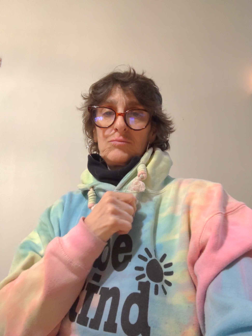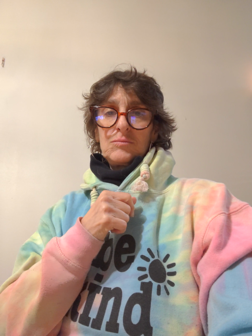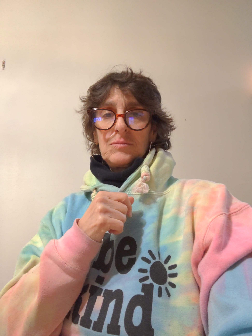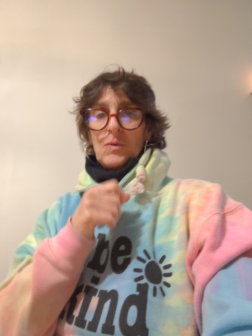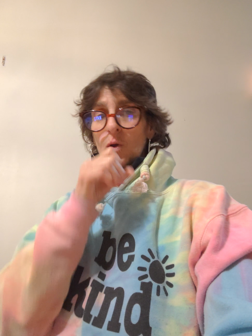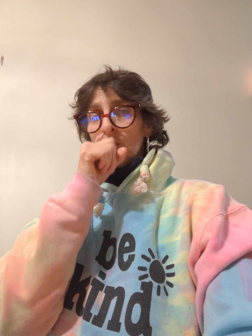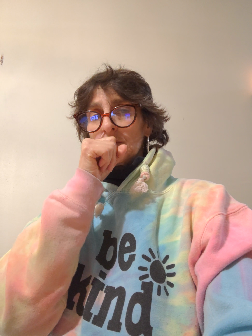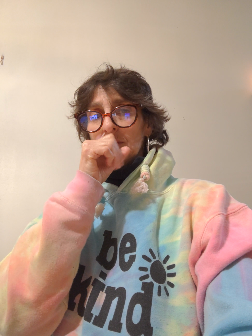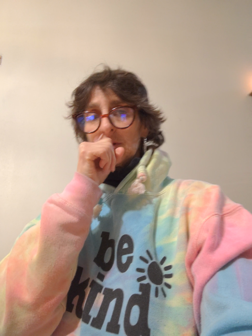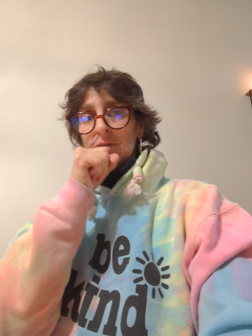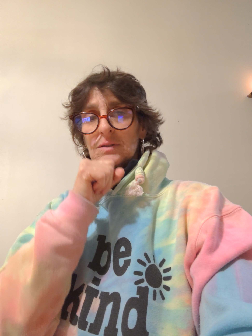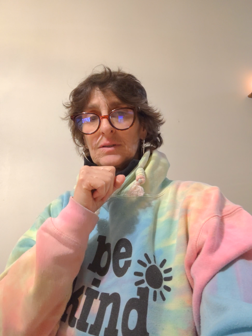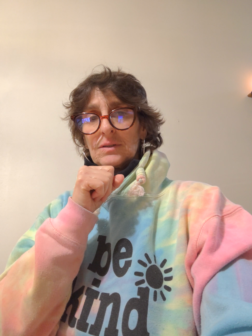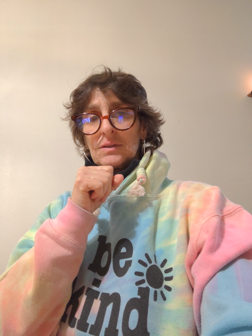orange